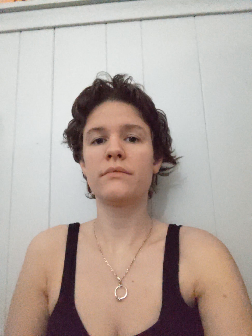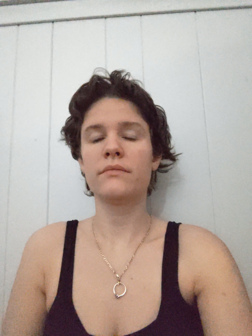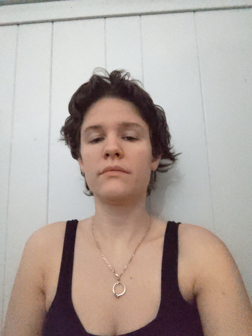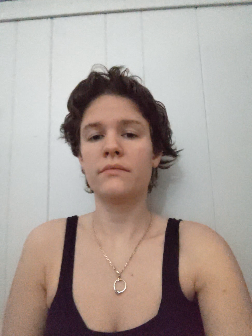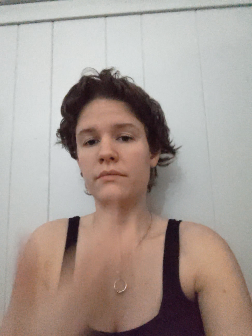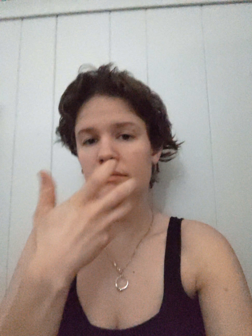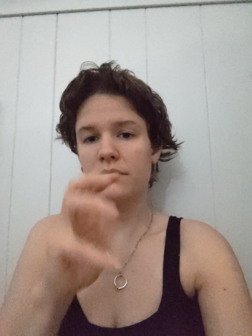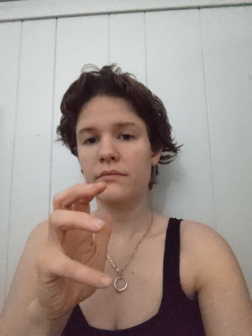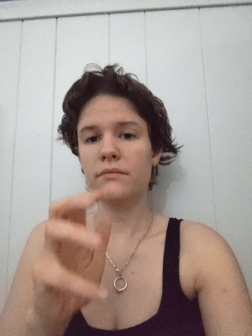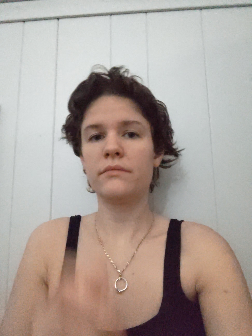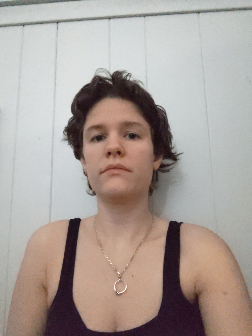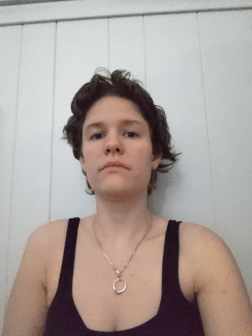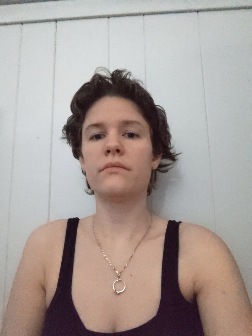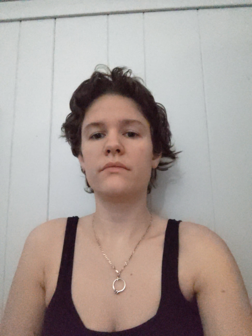hot